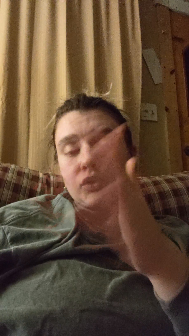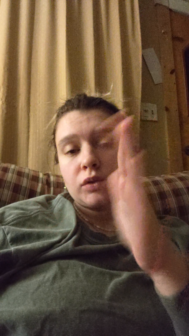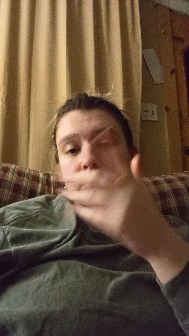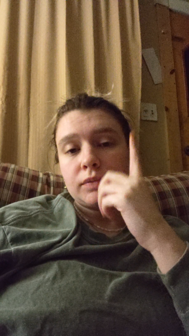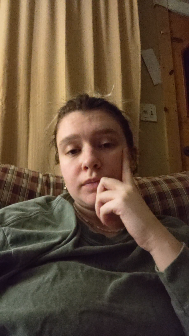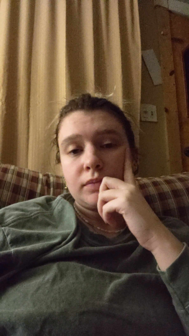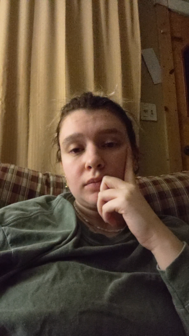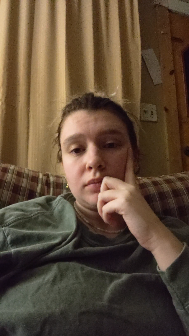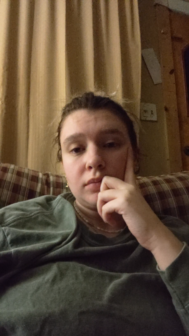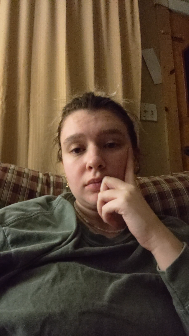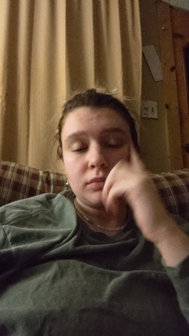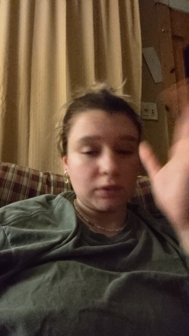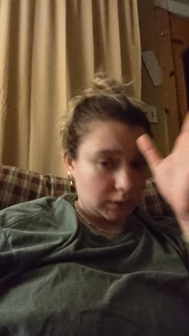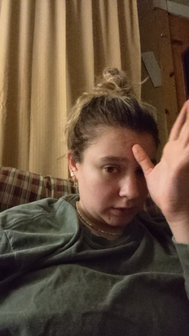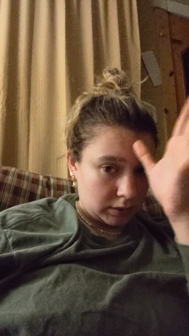daddy